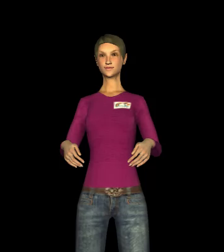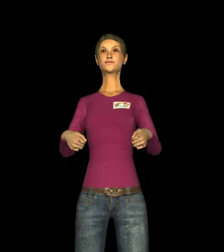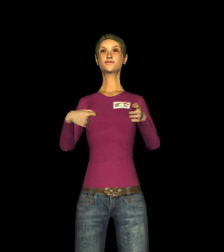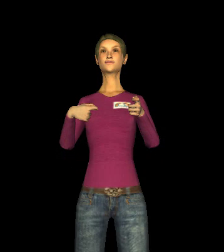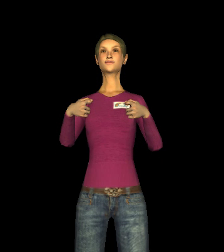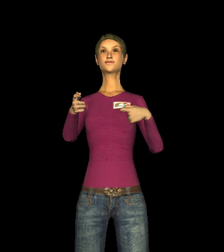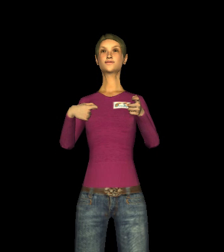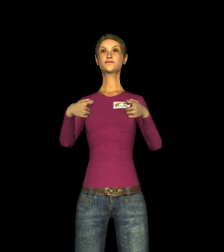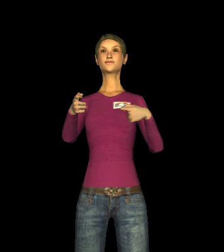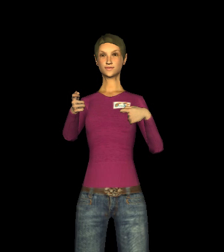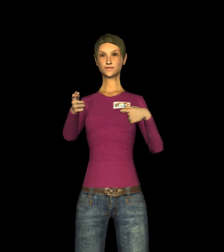سوق